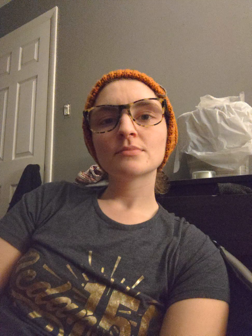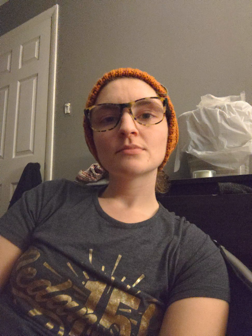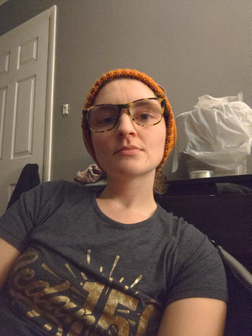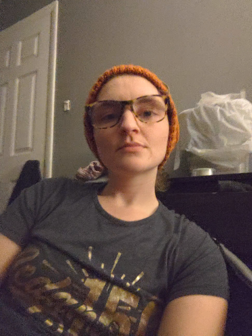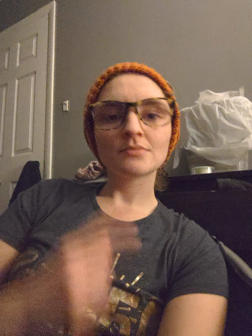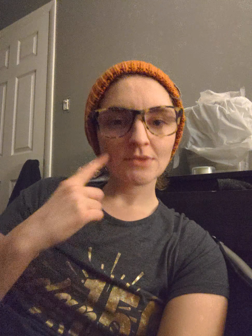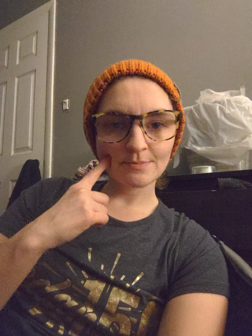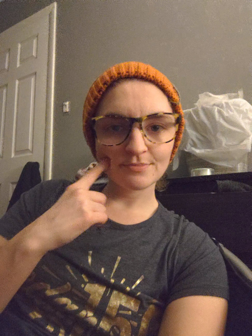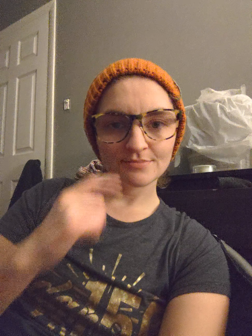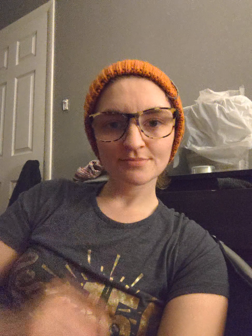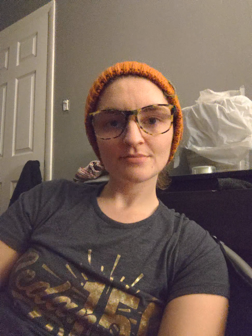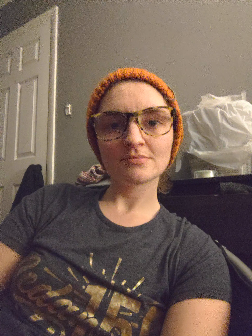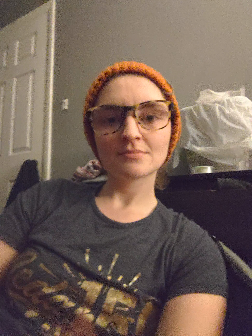cheek